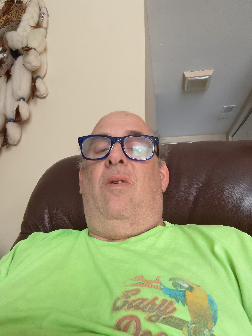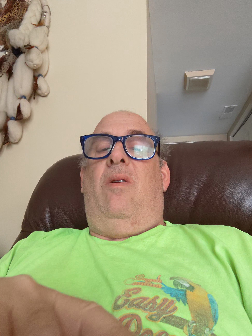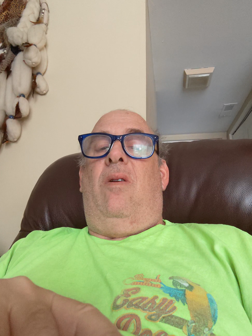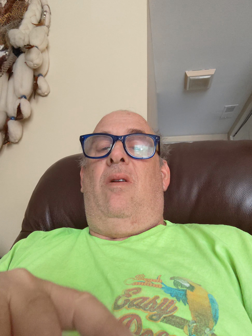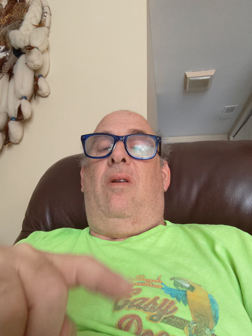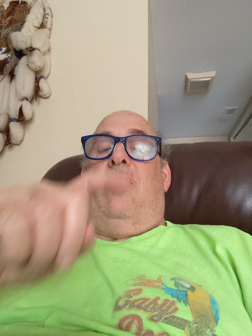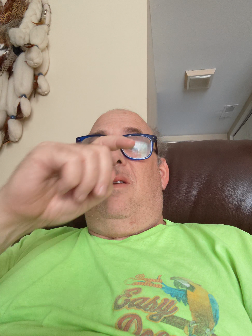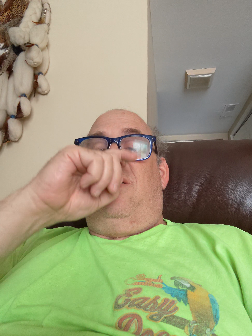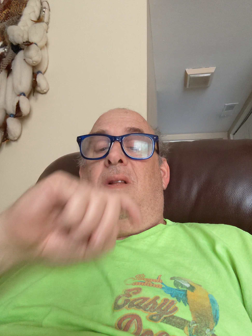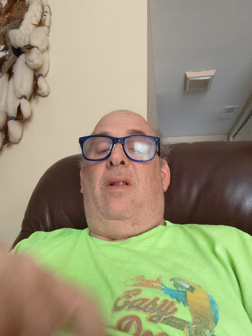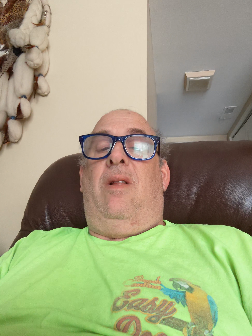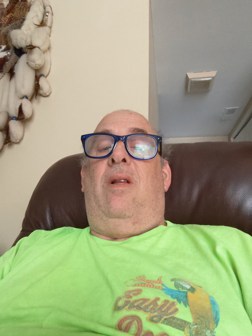doll